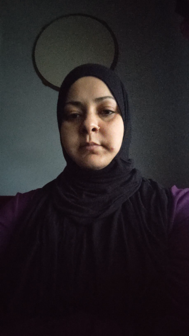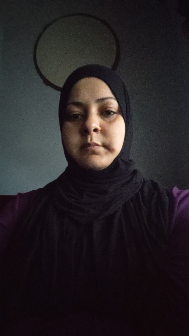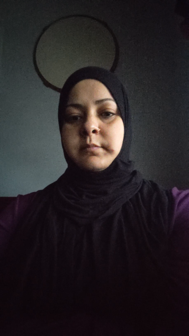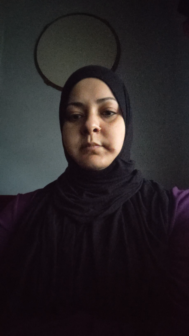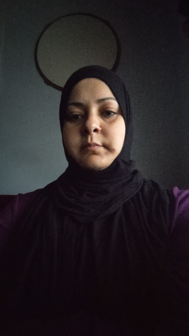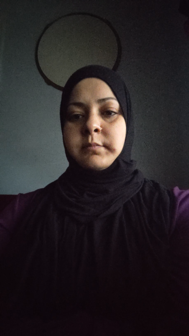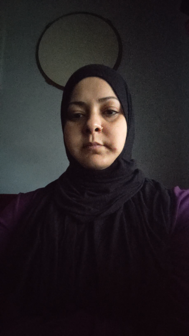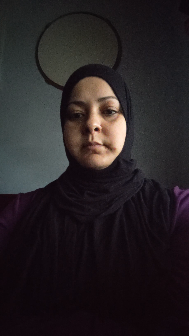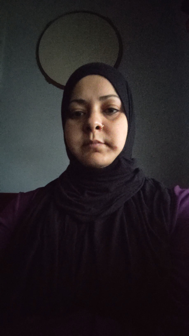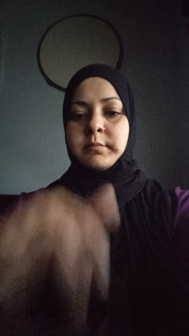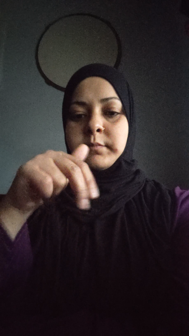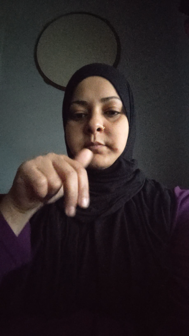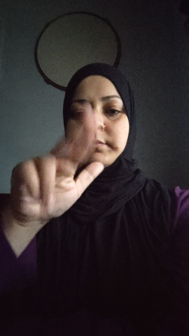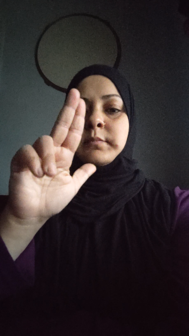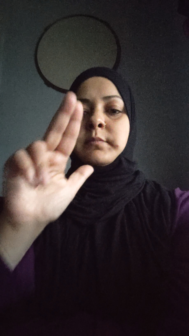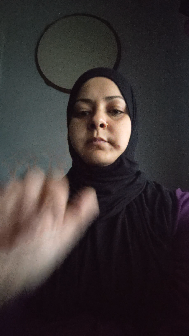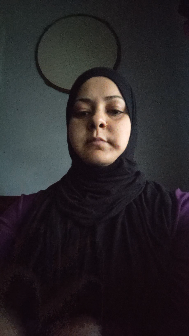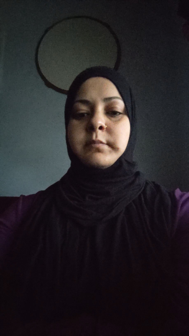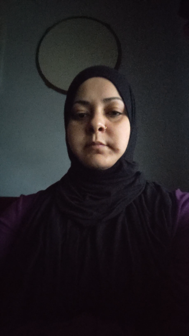lick